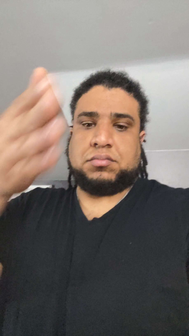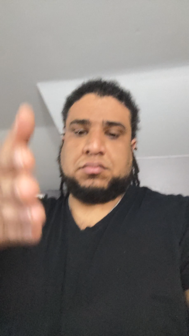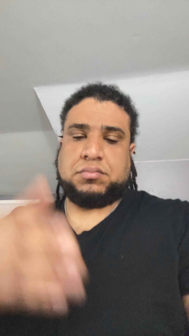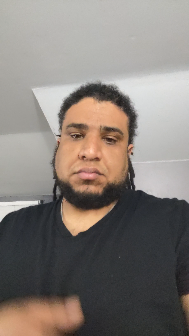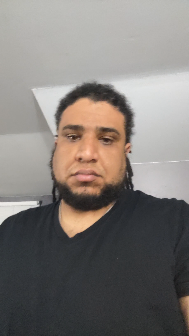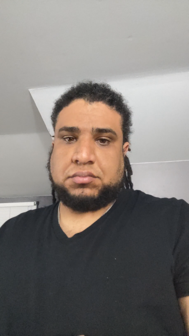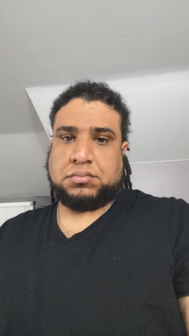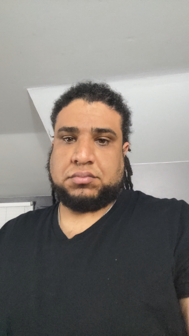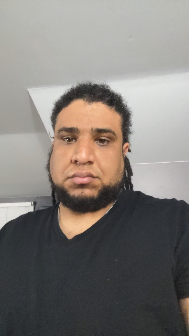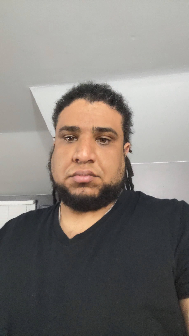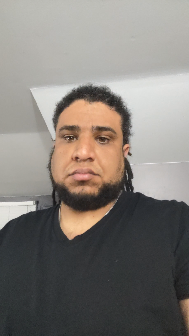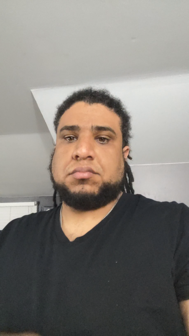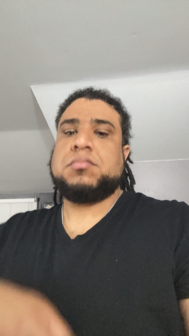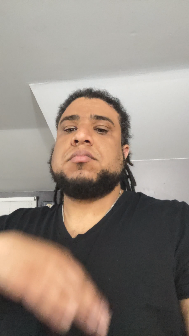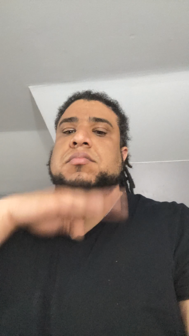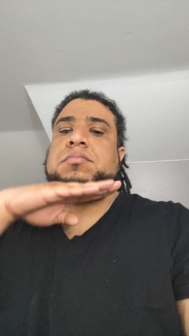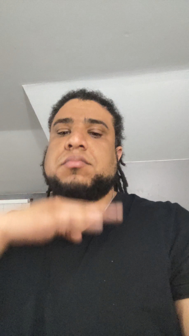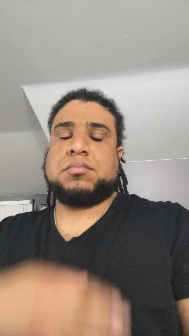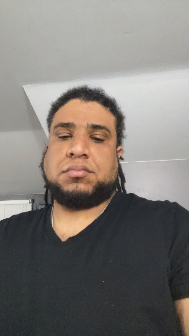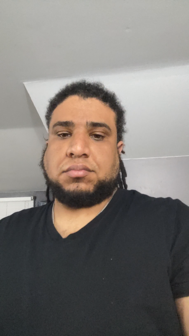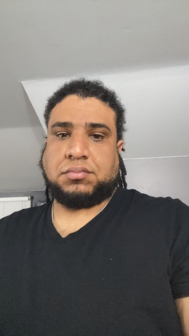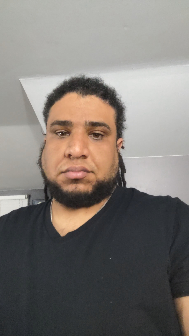full